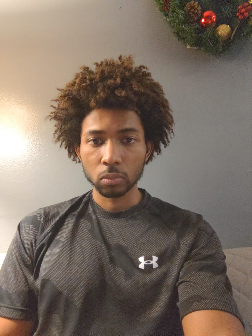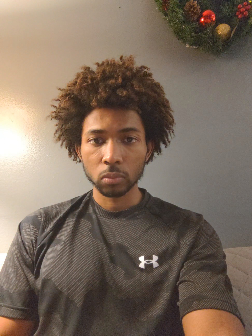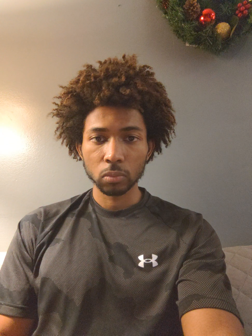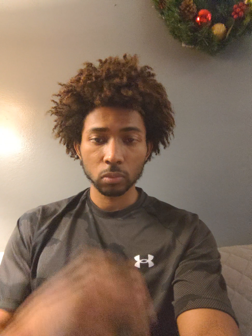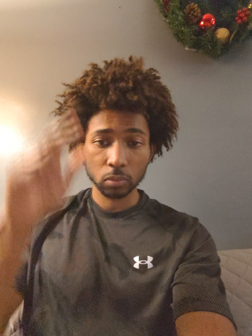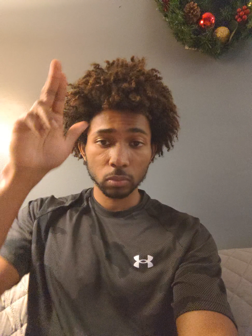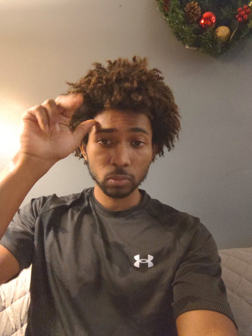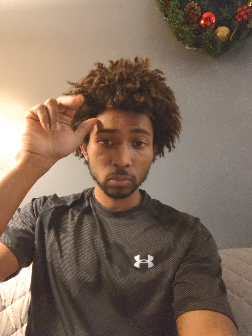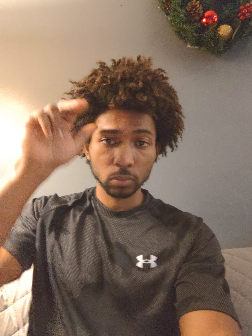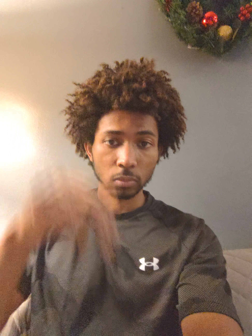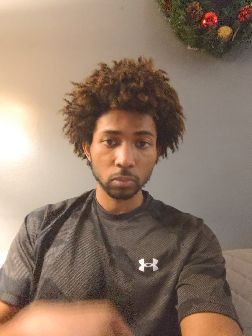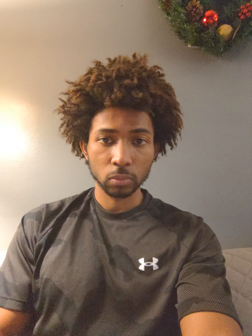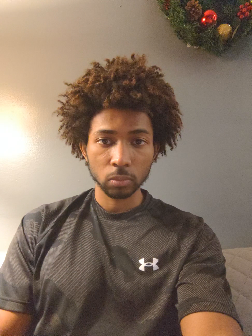horse